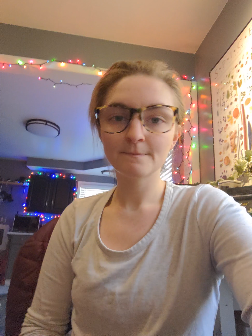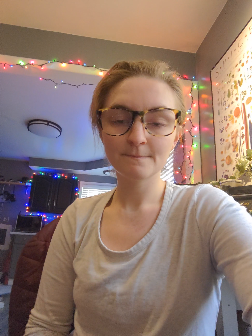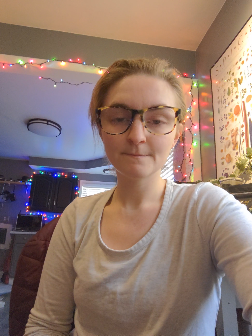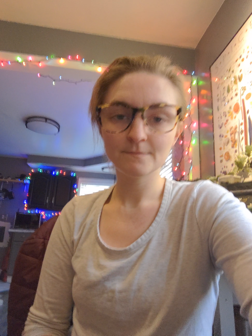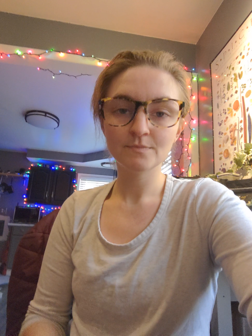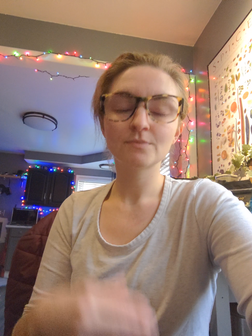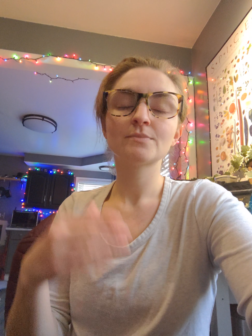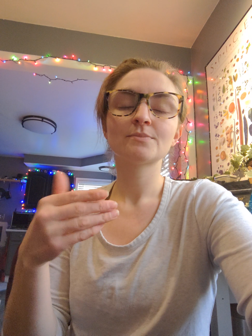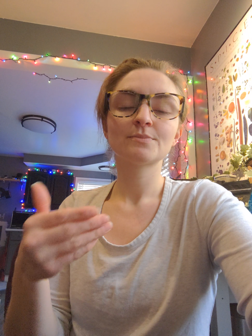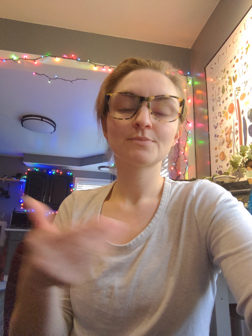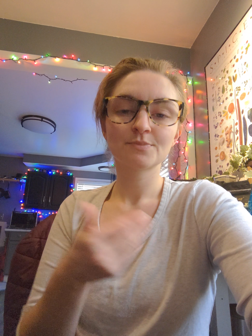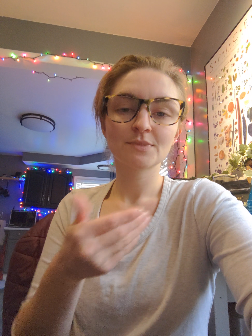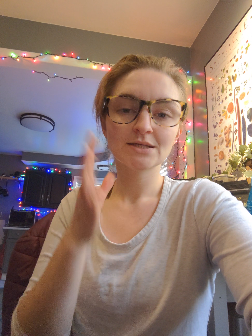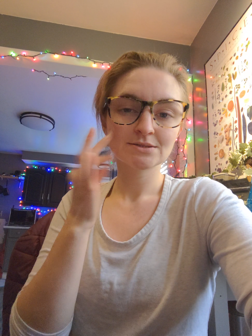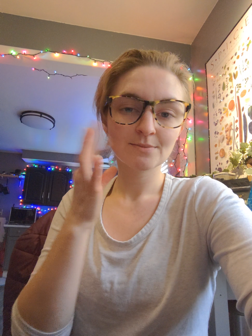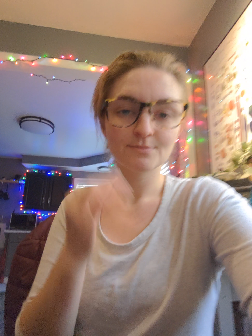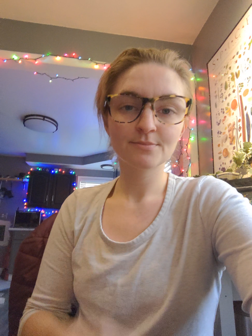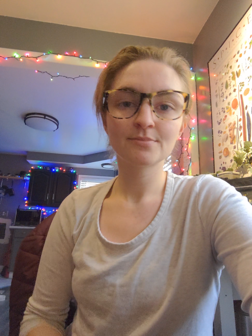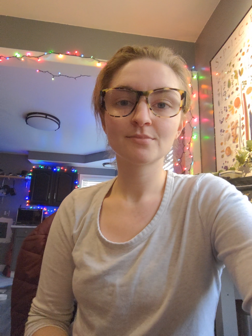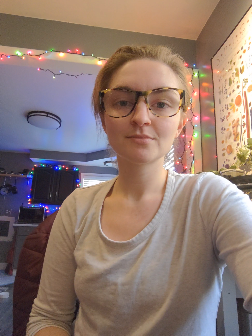kitty